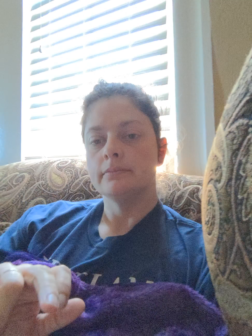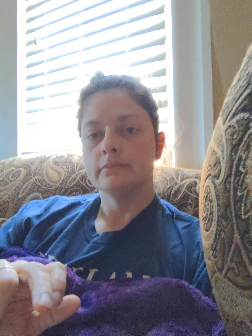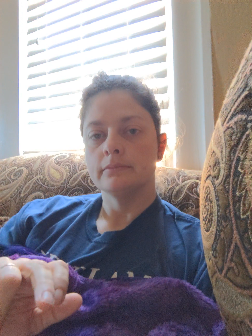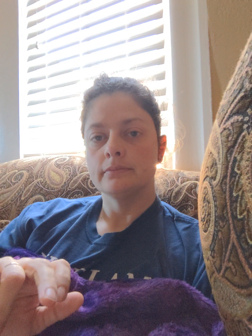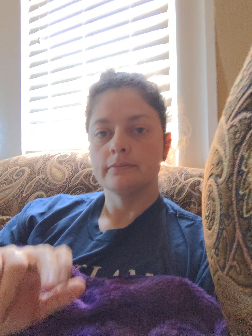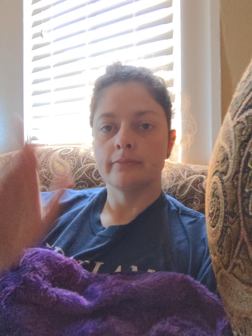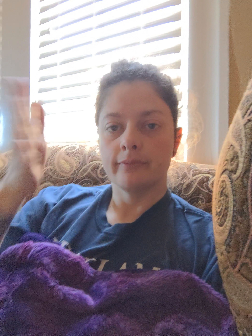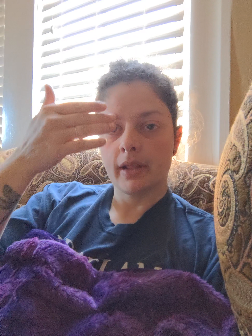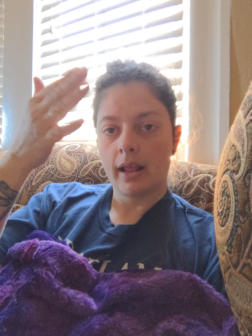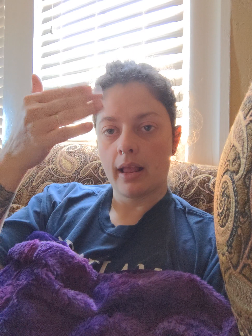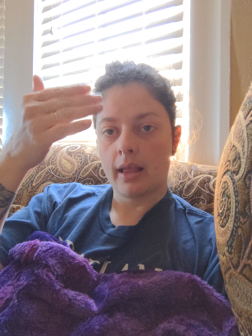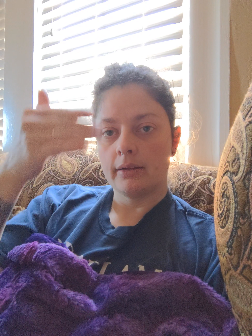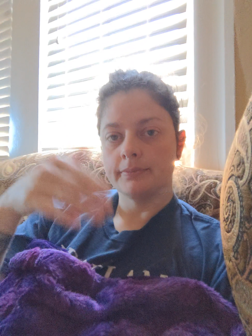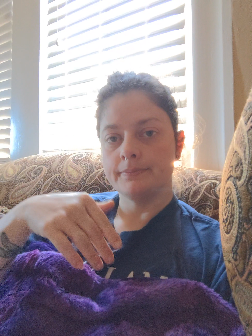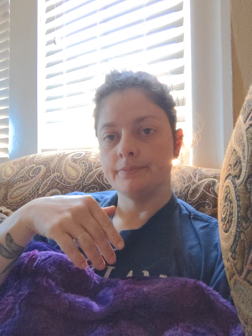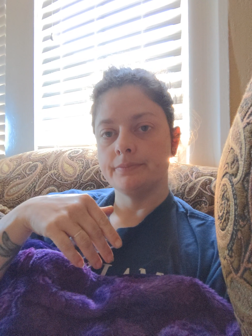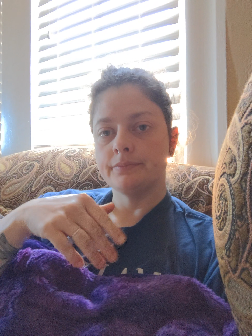flag